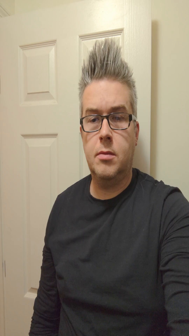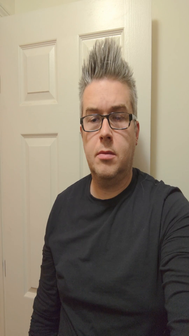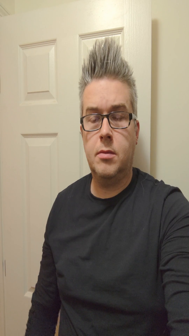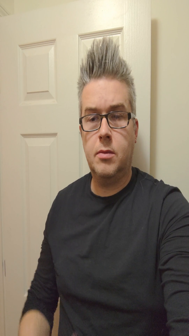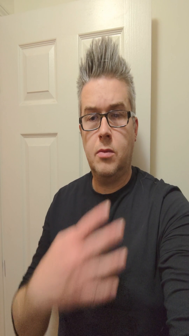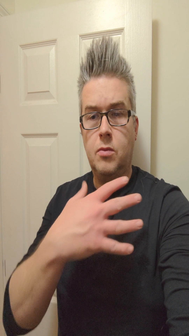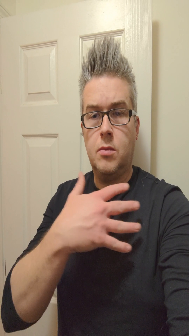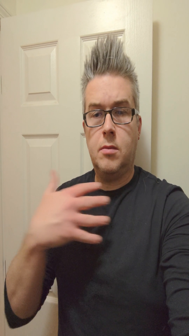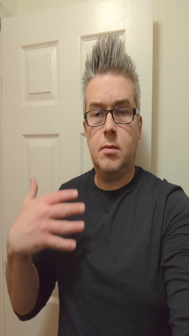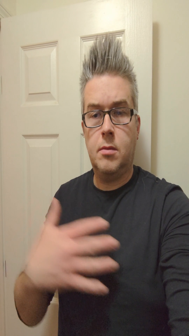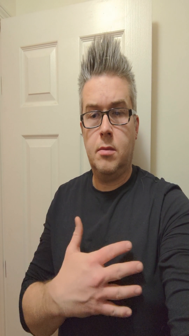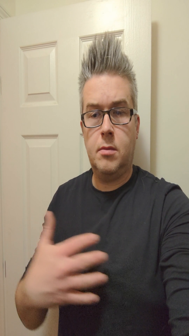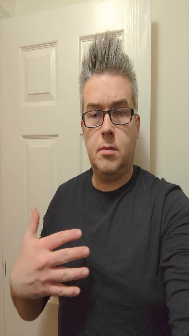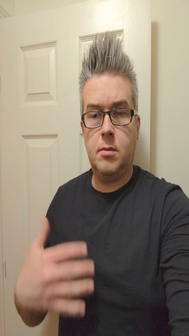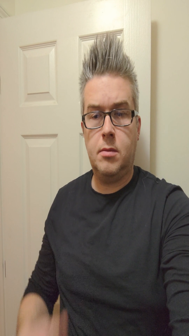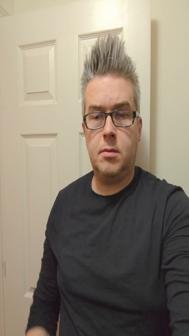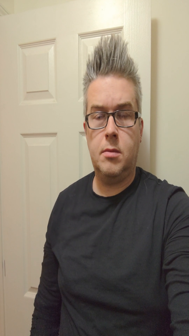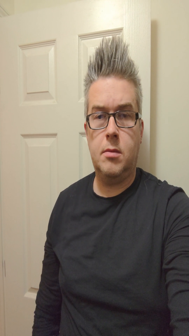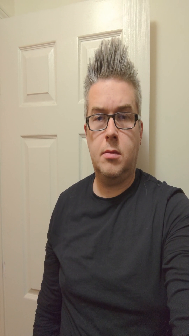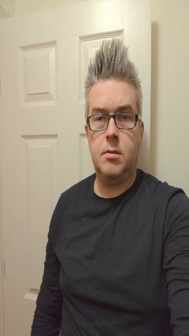zebra